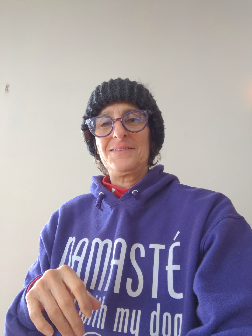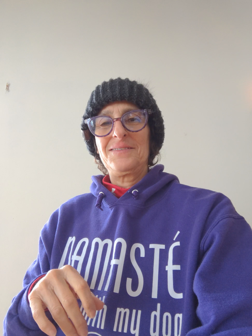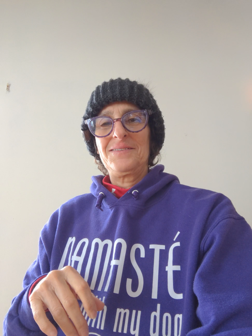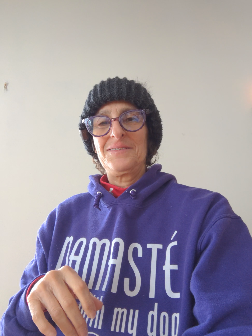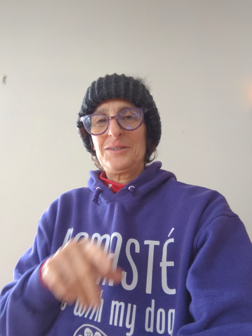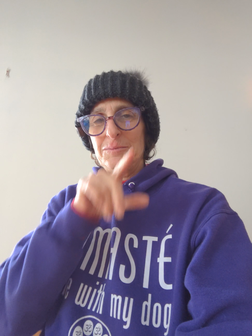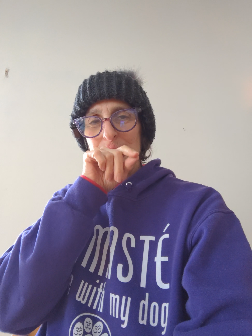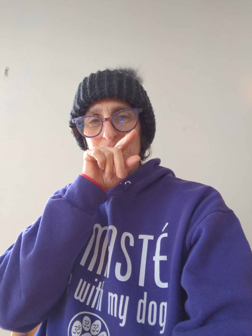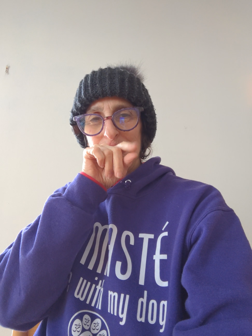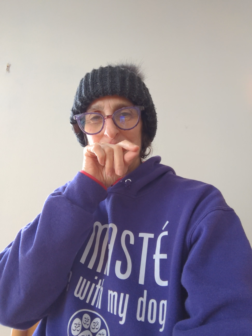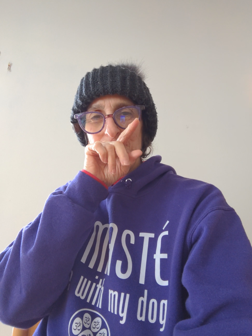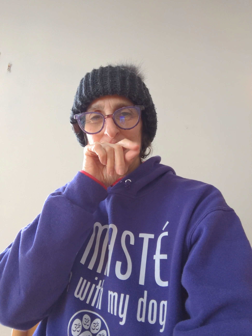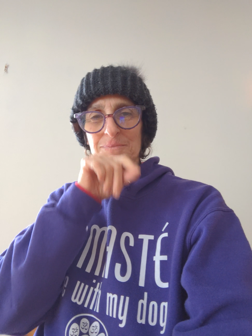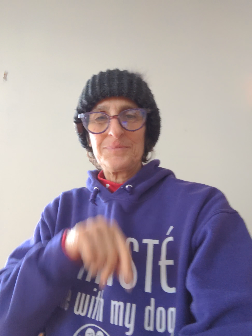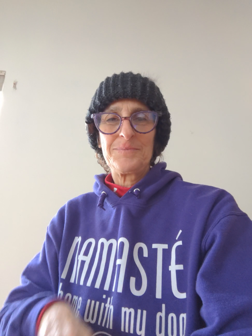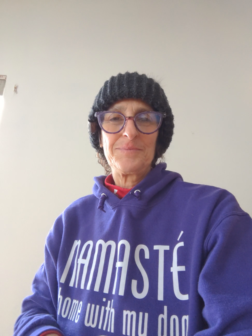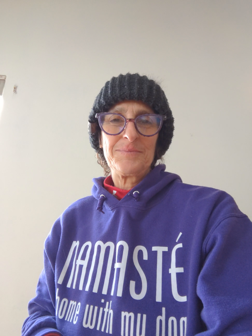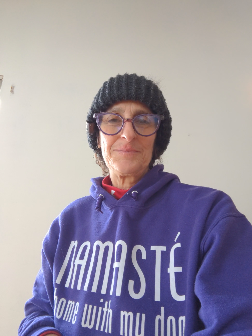bird